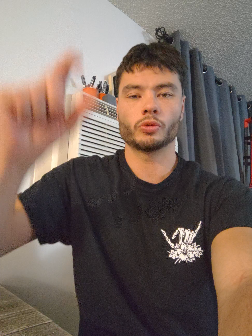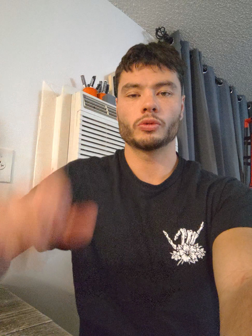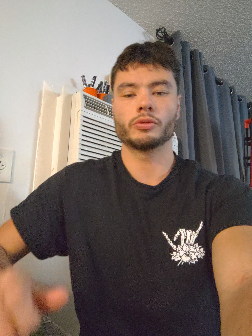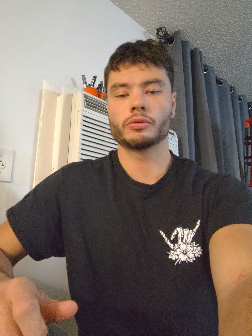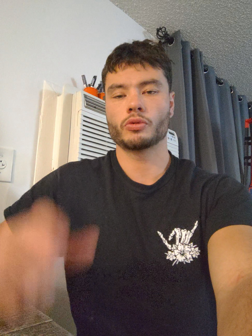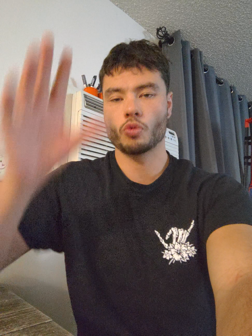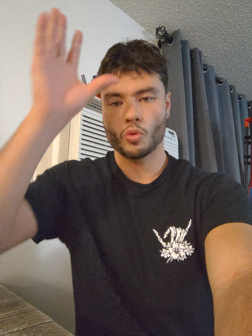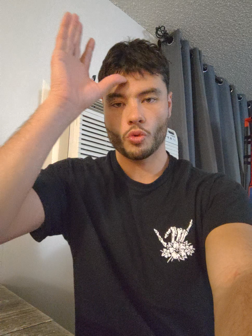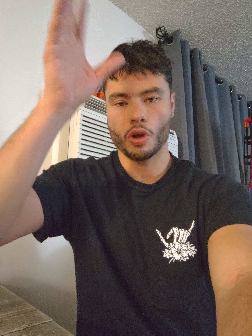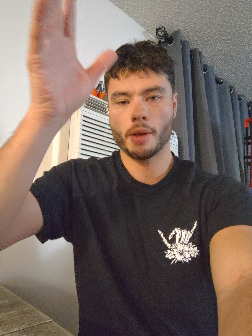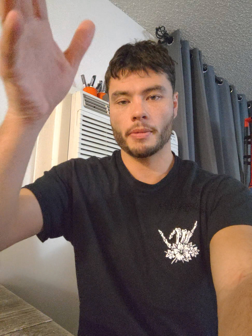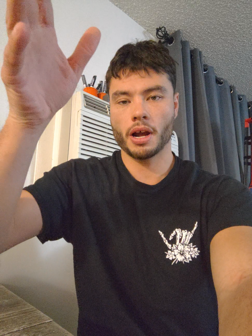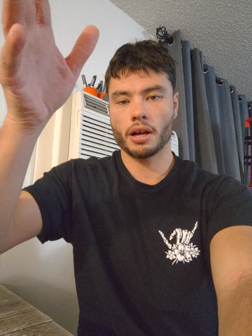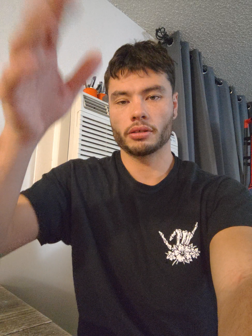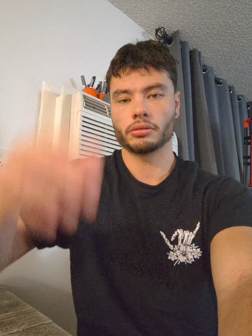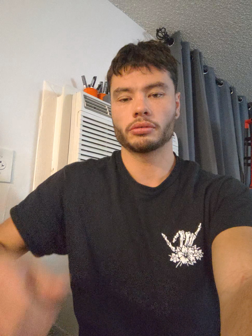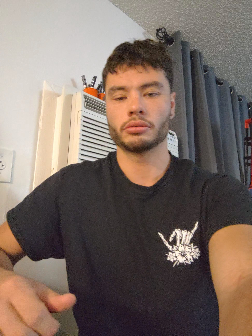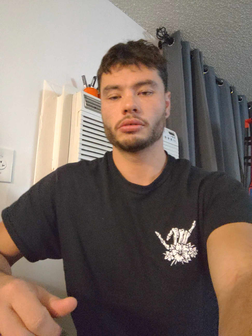grandpa